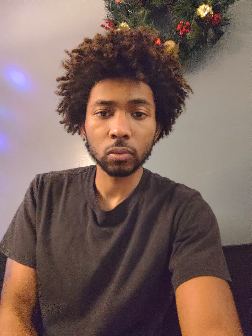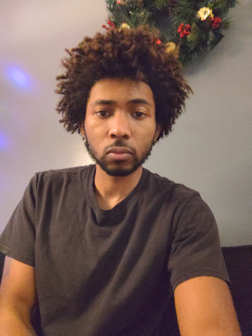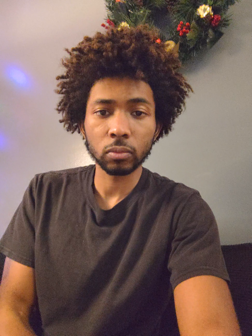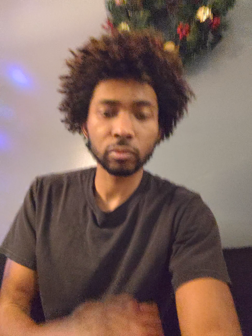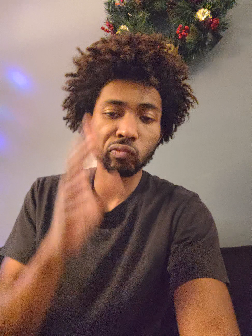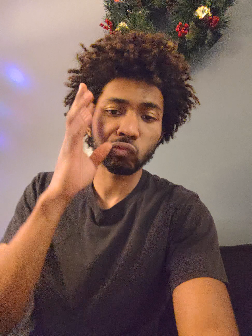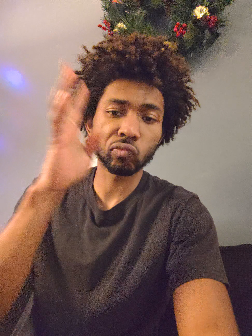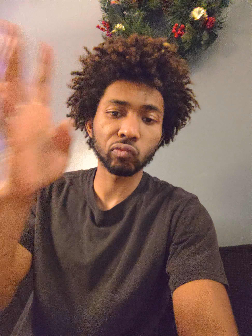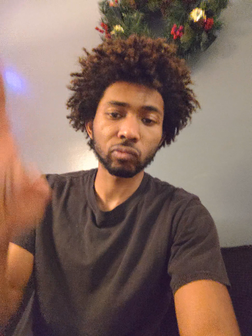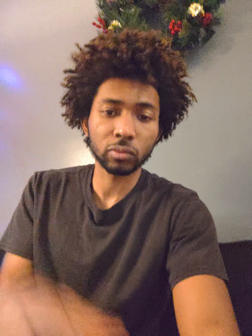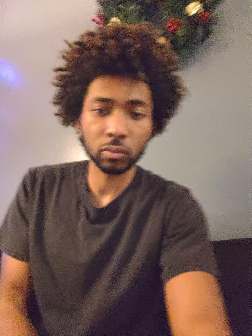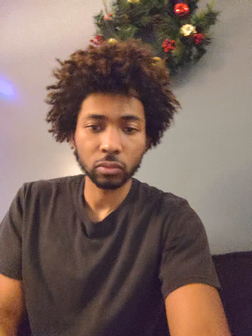pretend